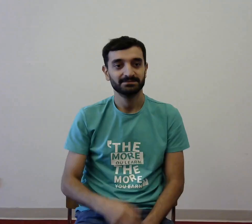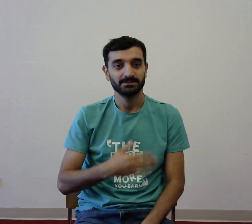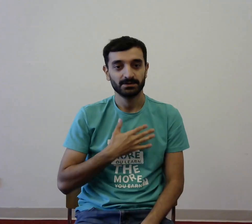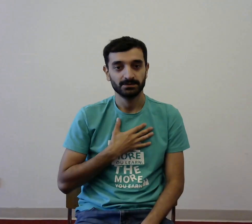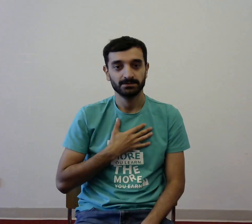mən